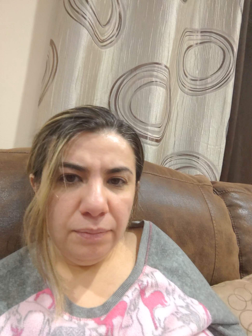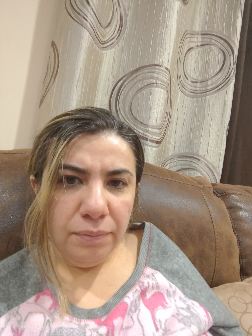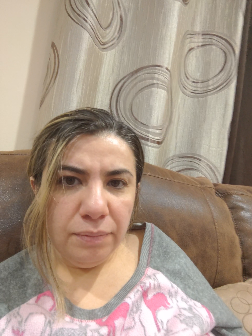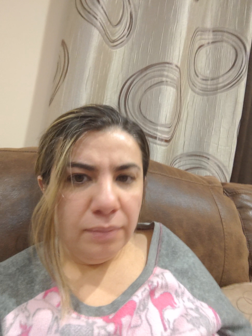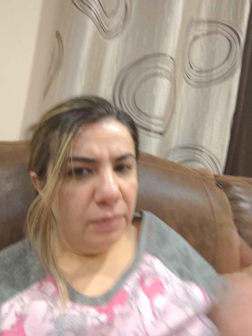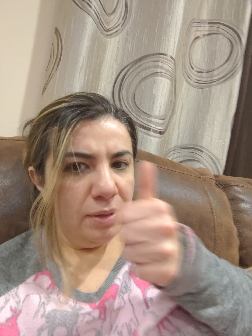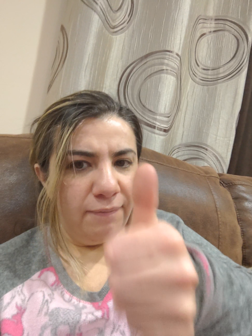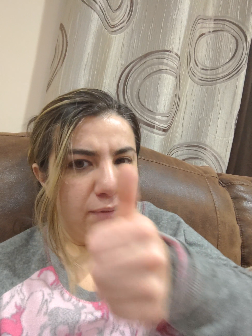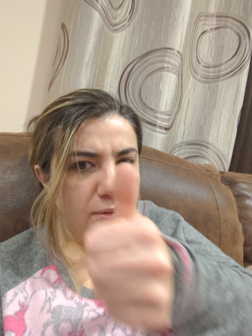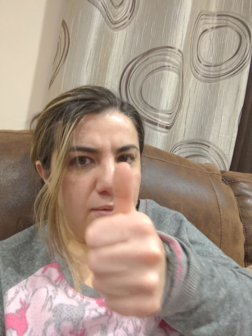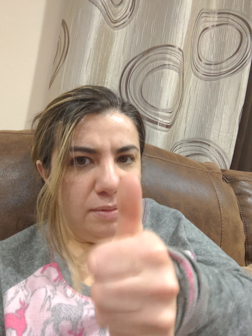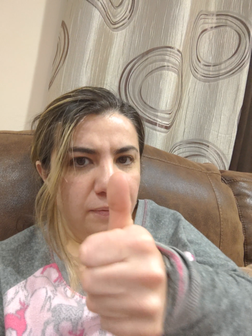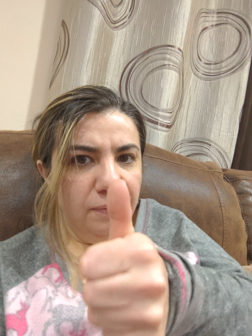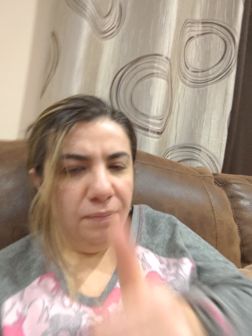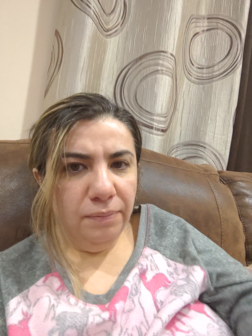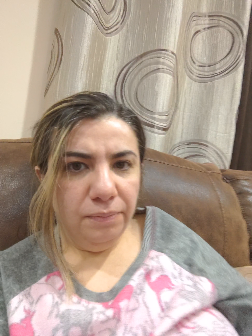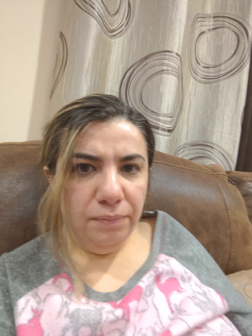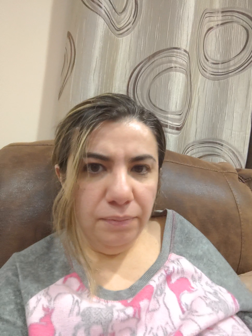yourself